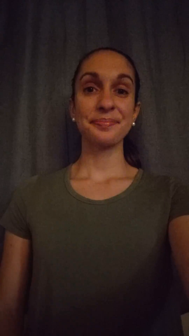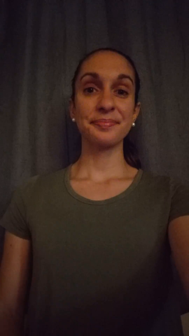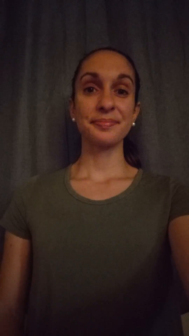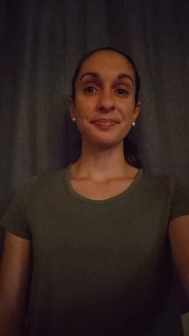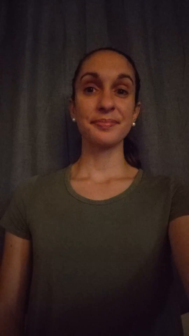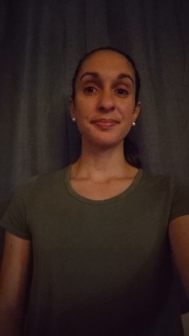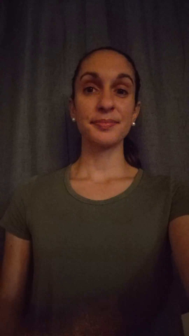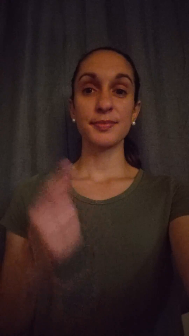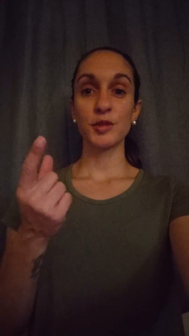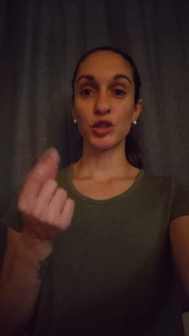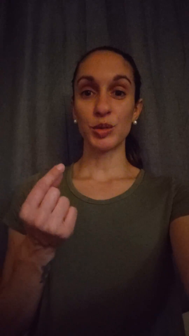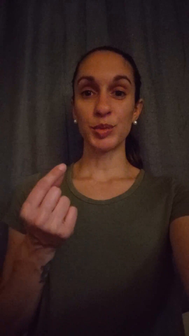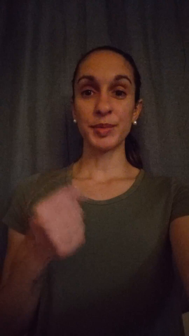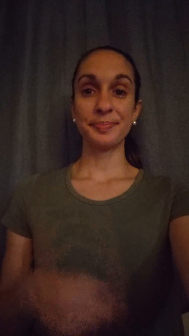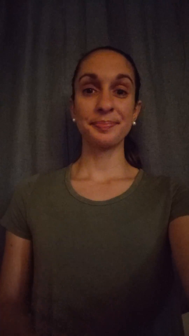do